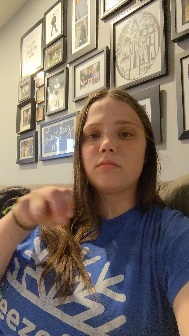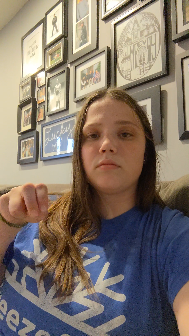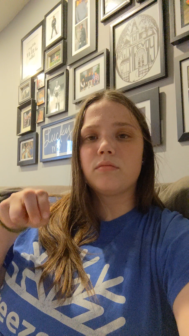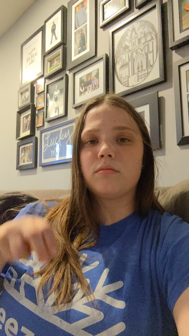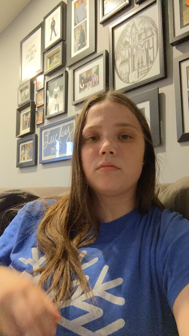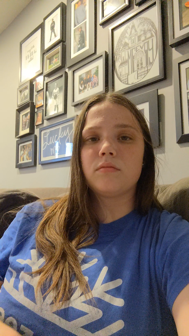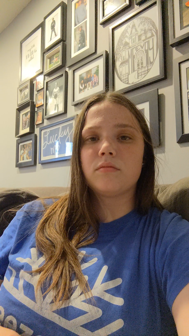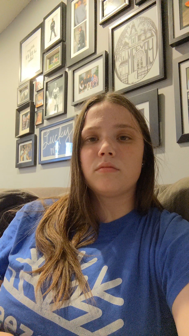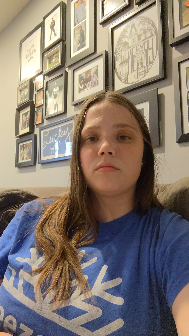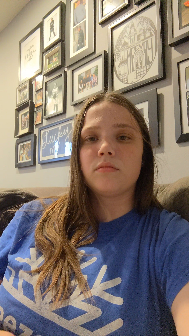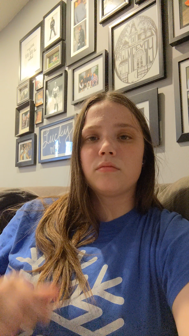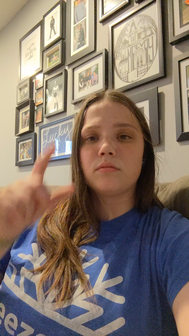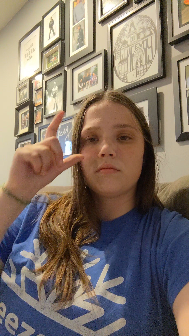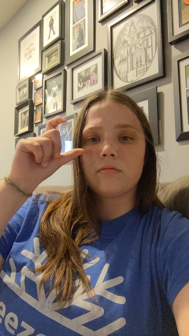camera